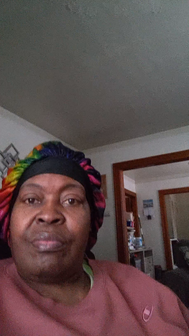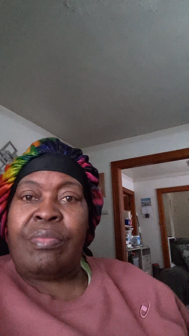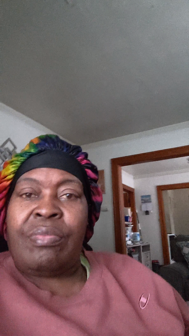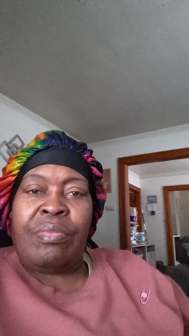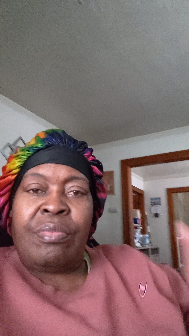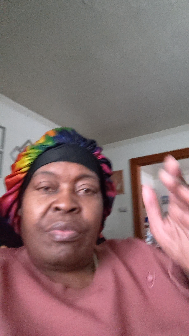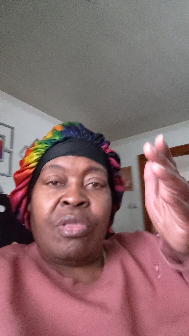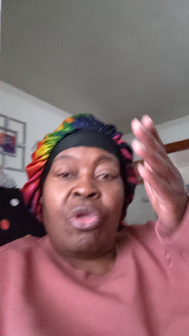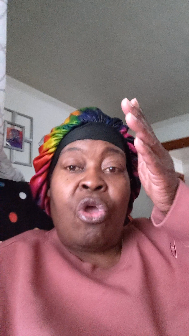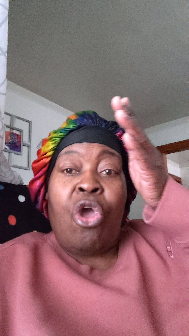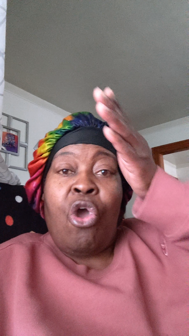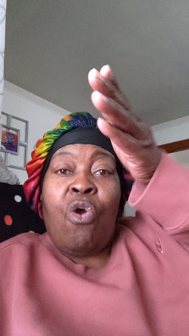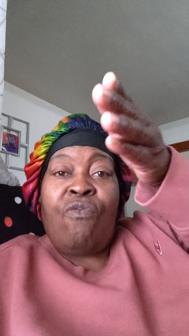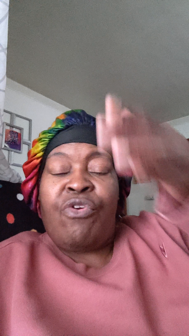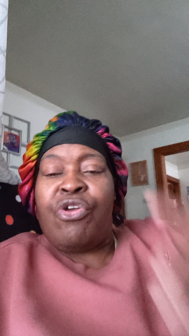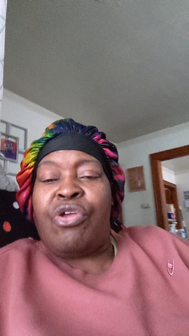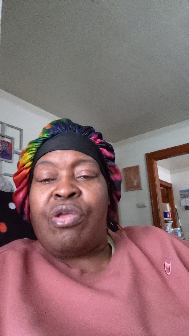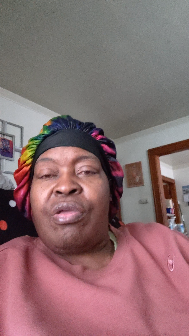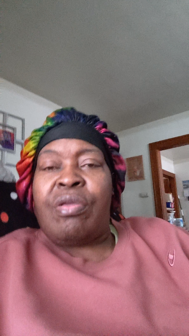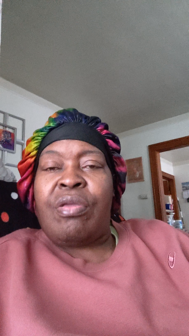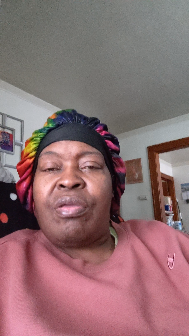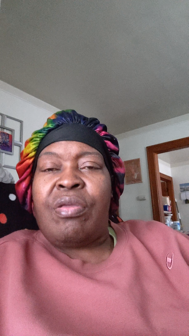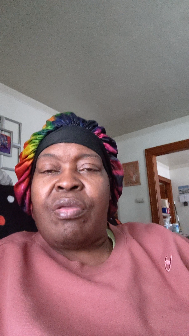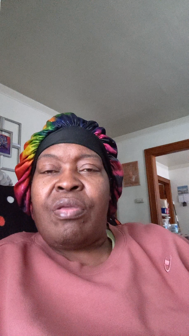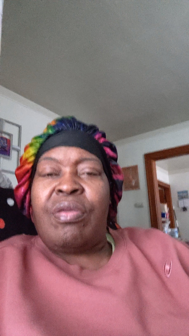over